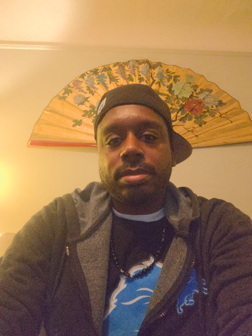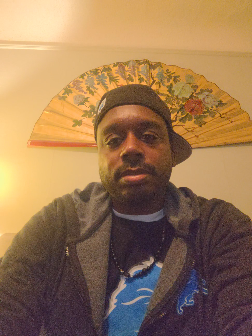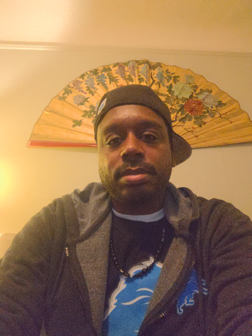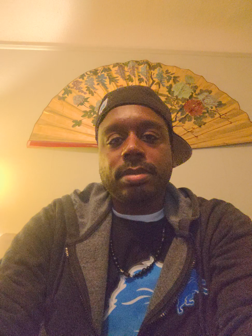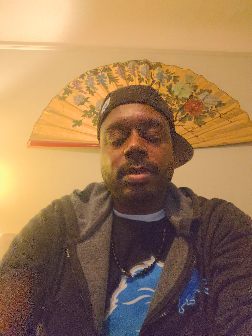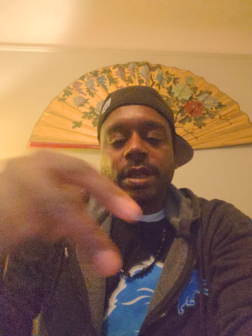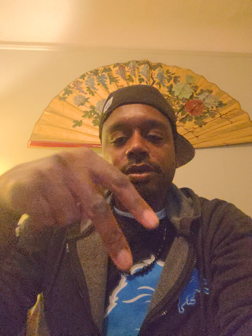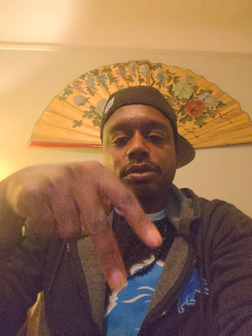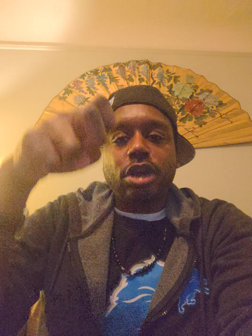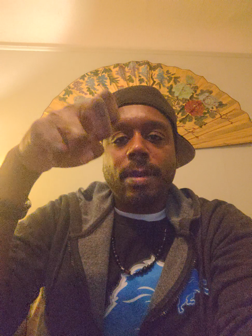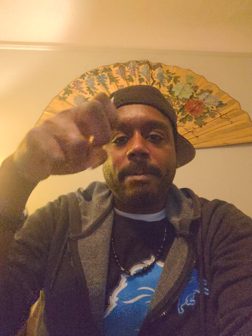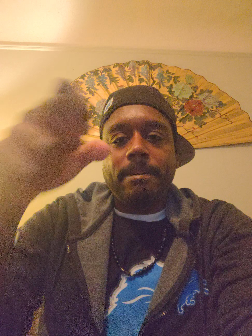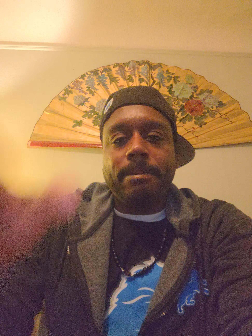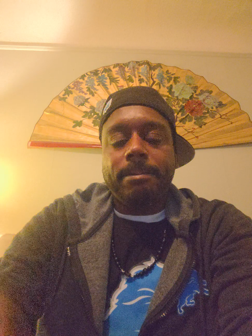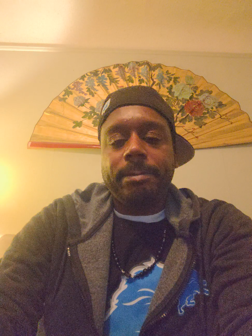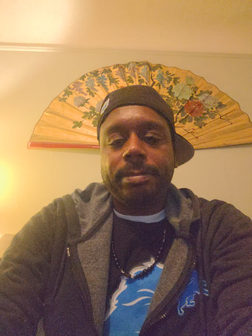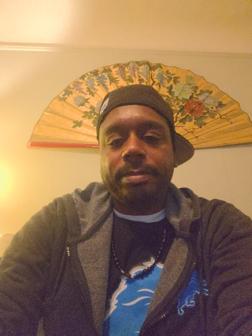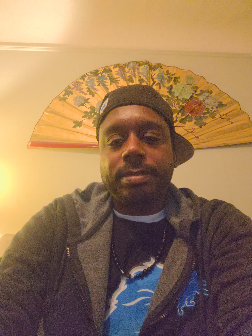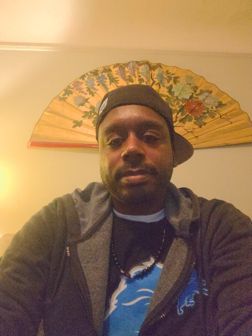jump